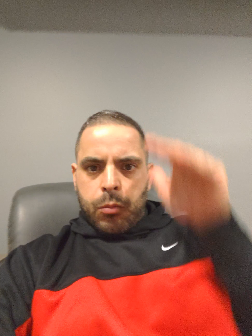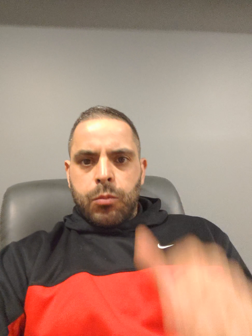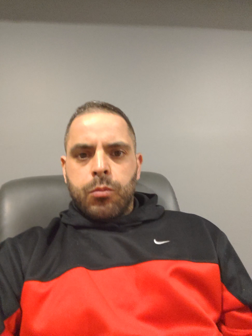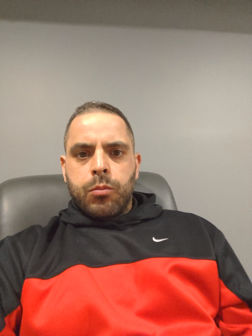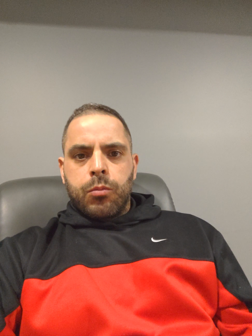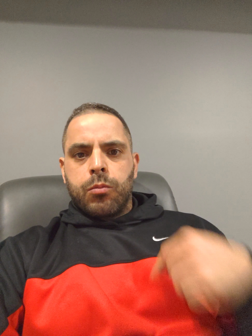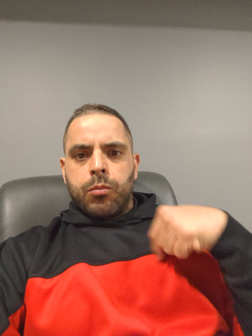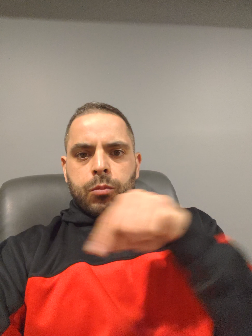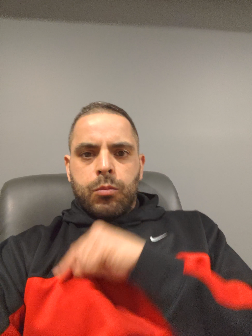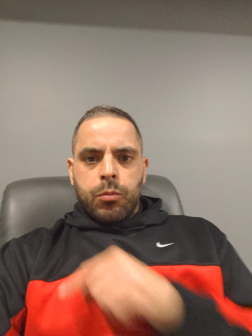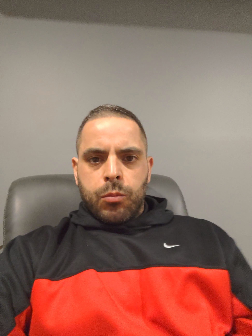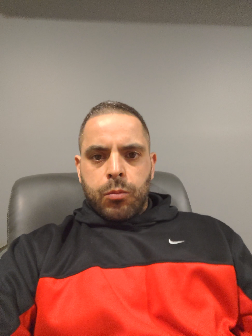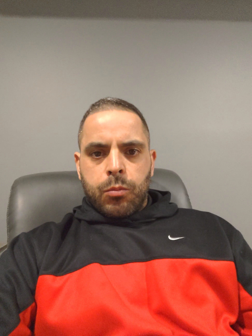we